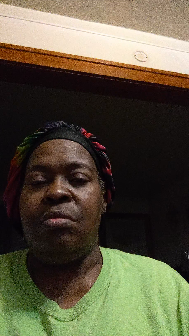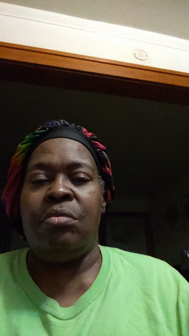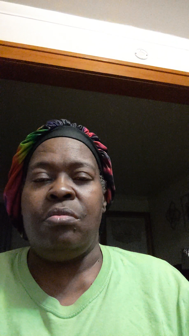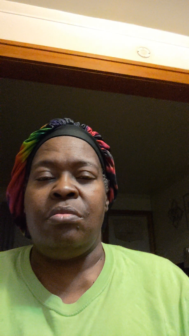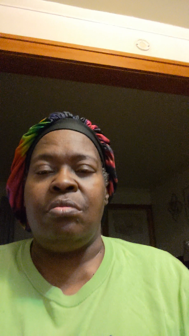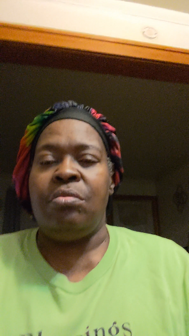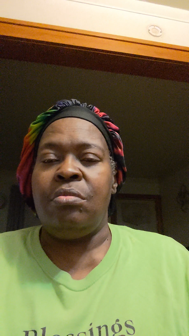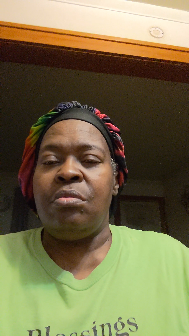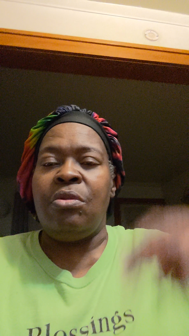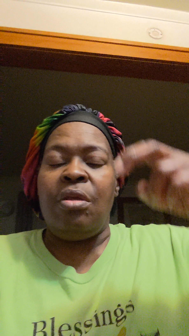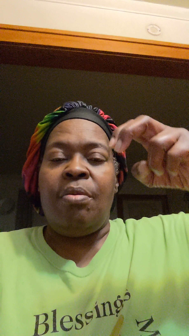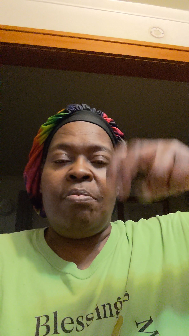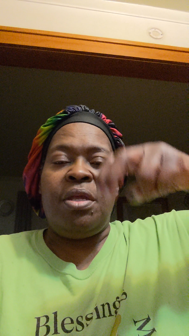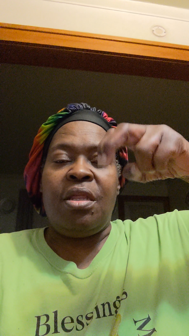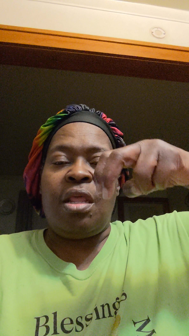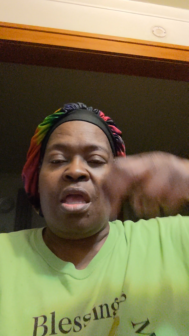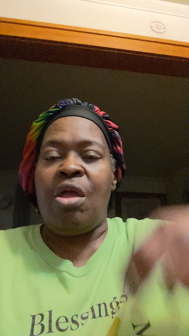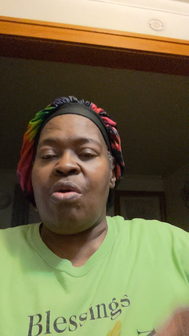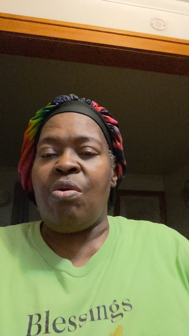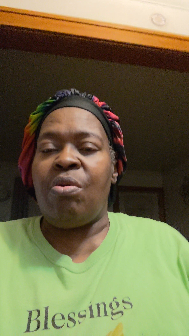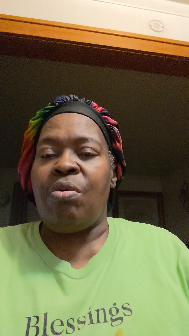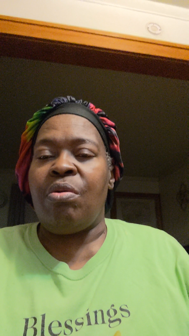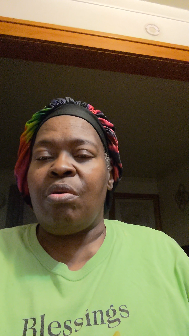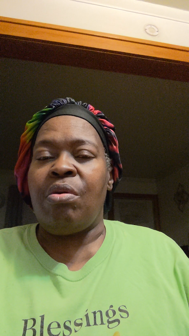potato